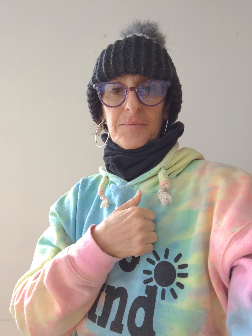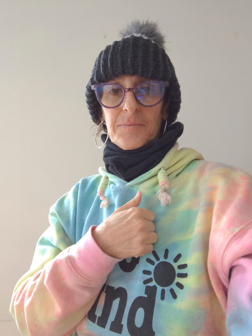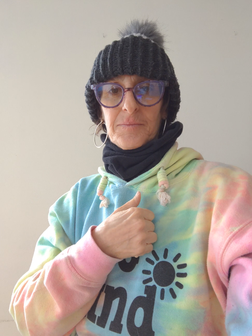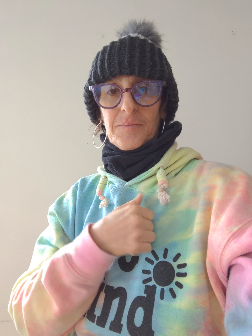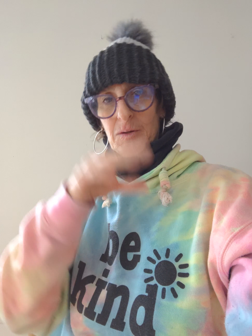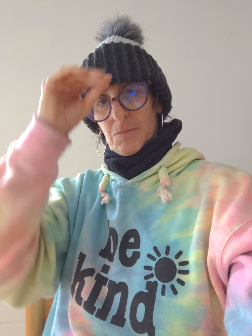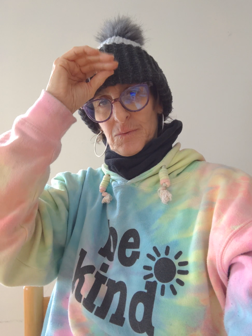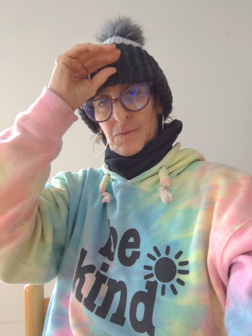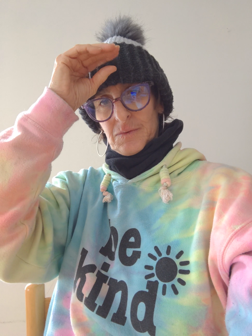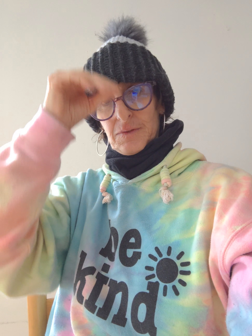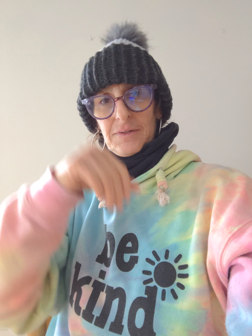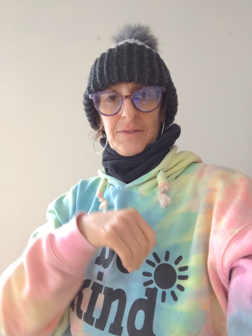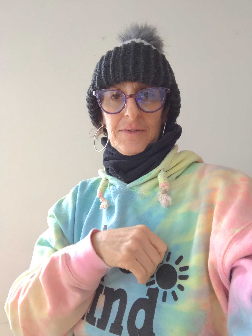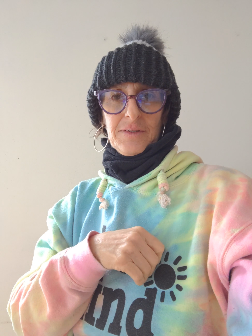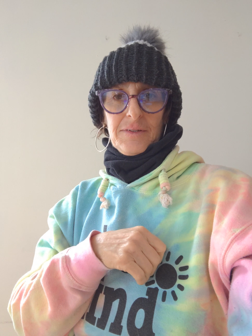boy